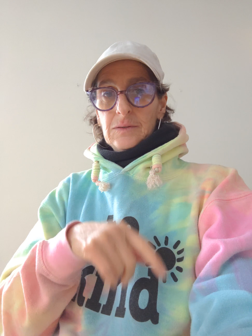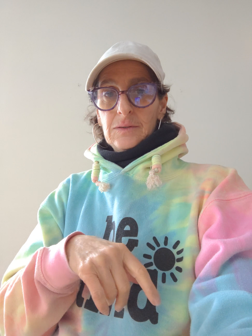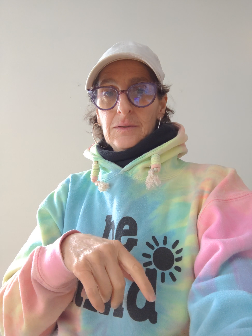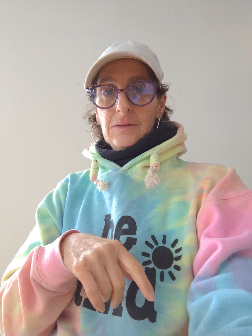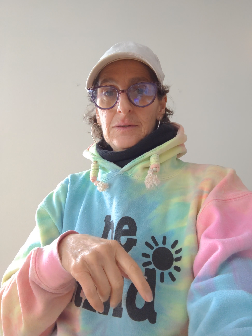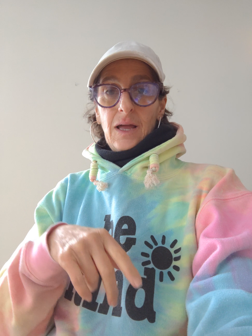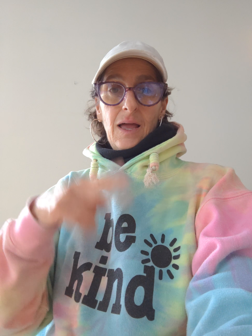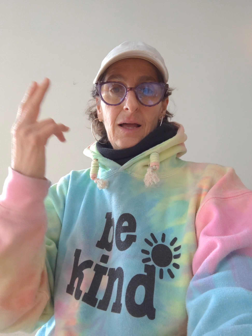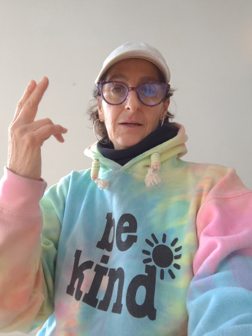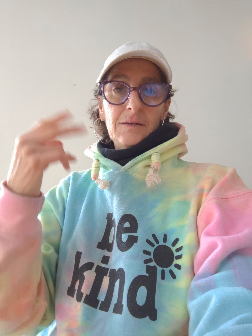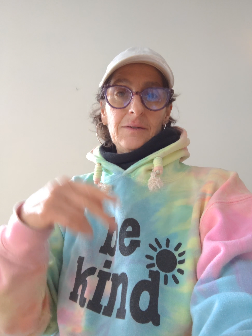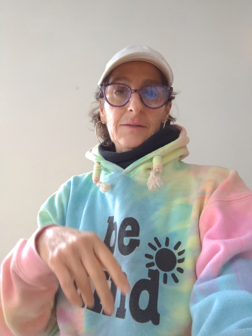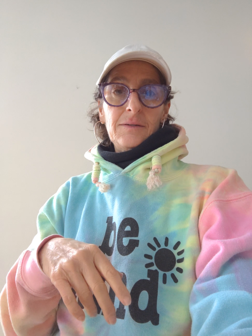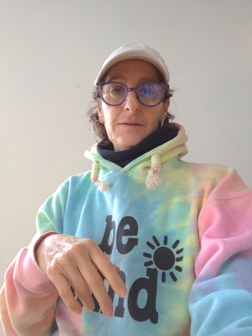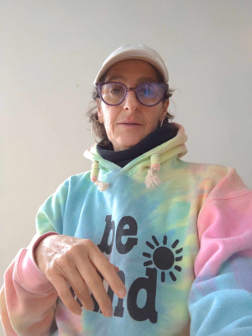high